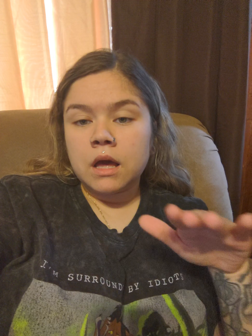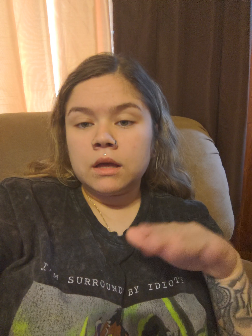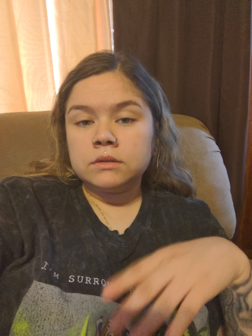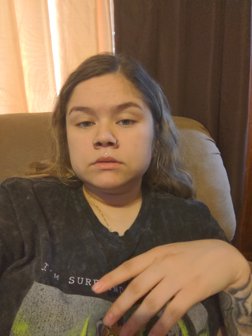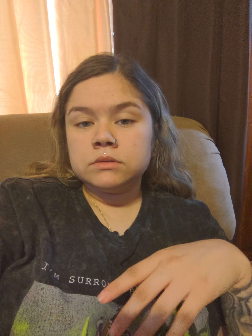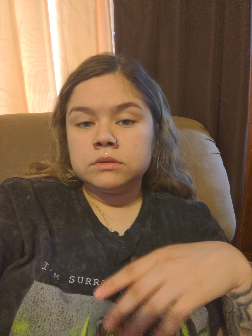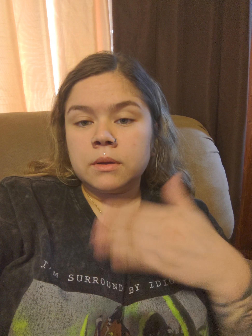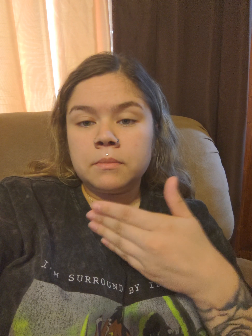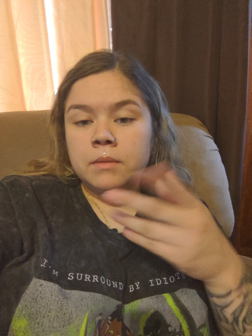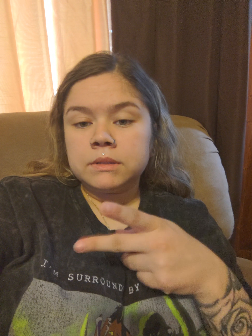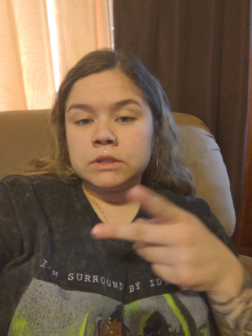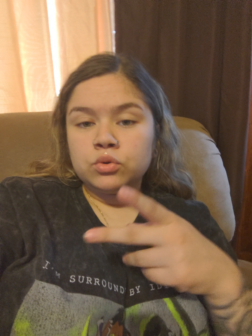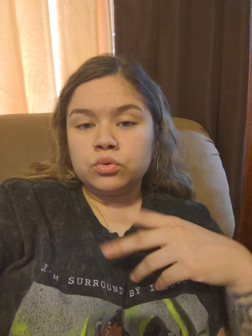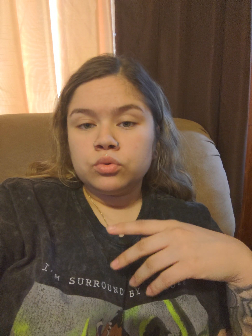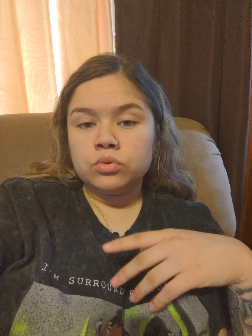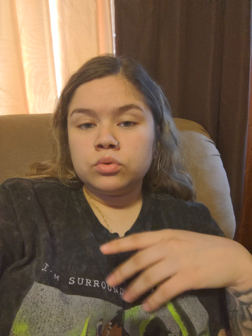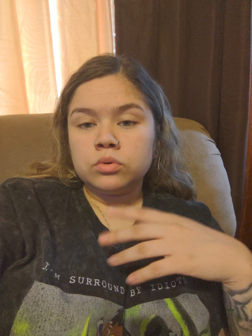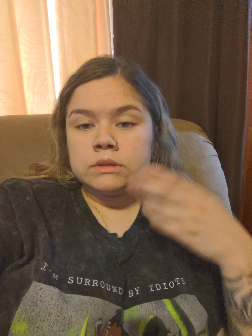babysitter